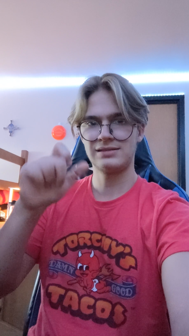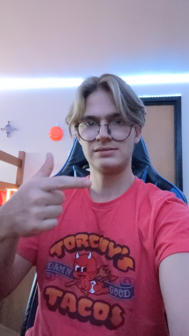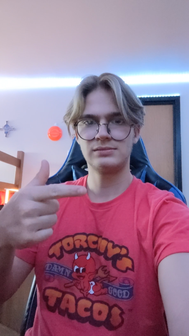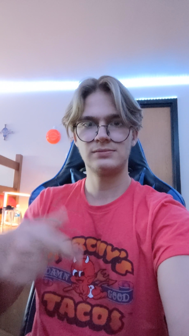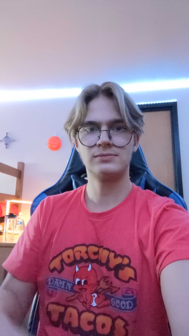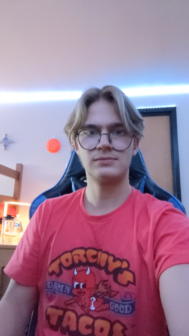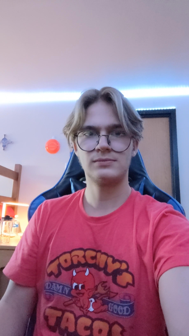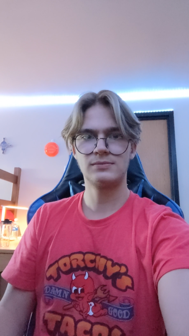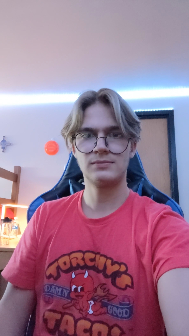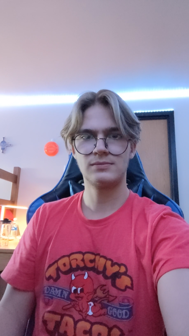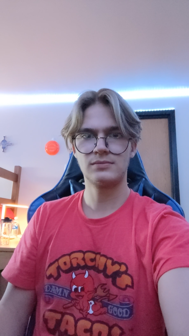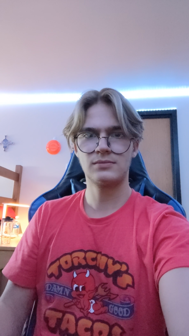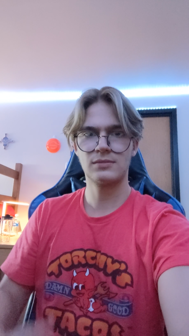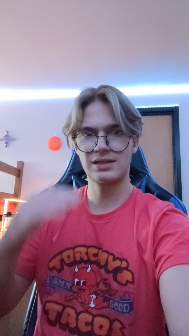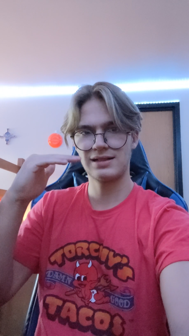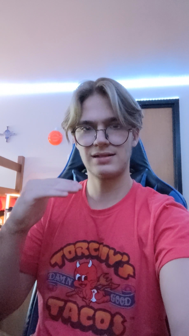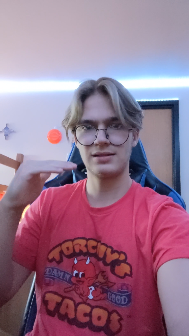little